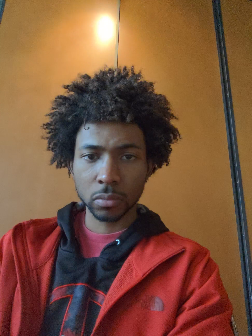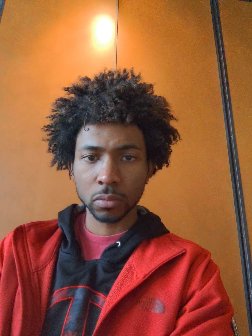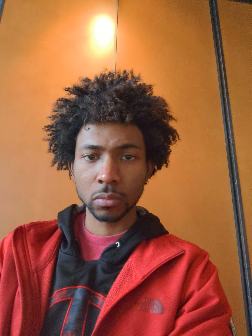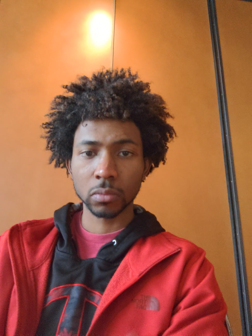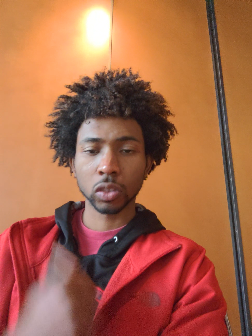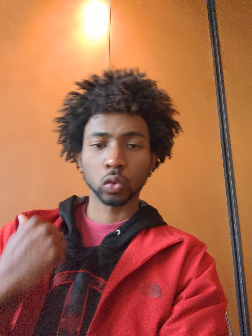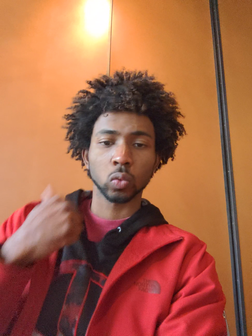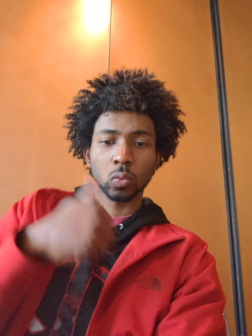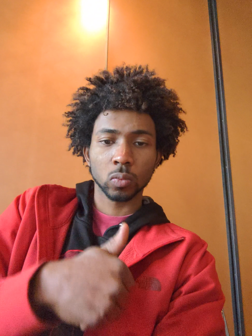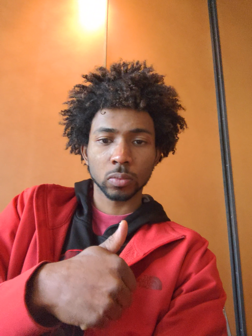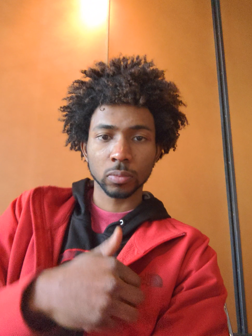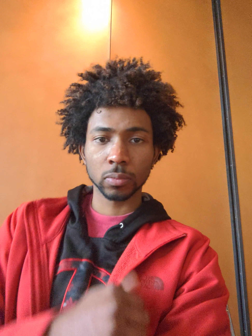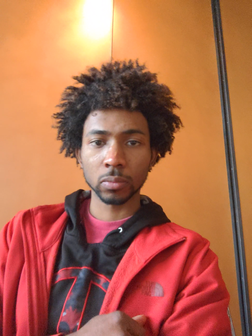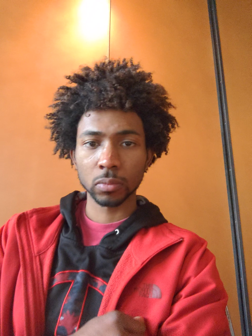jacket